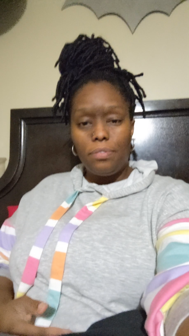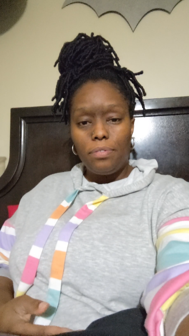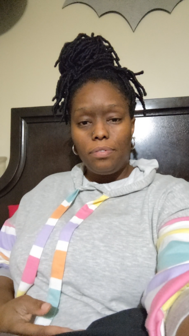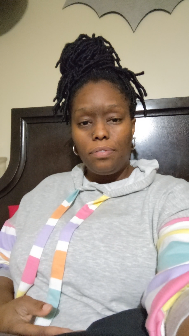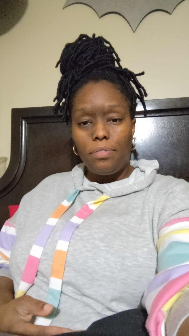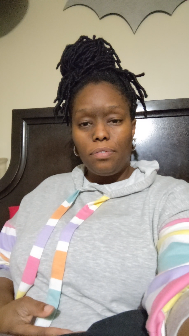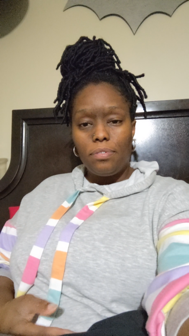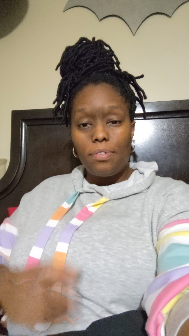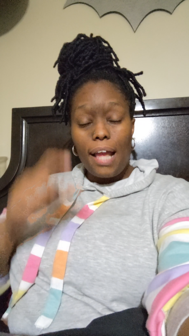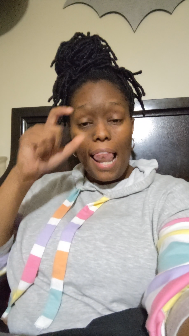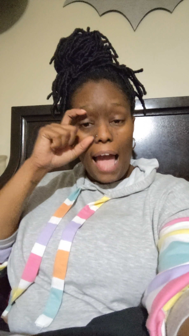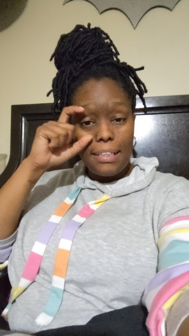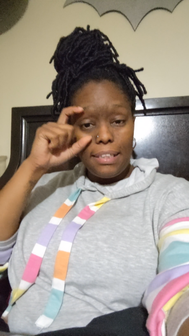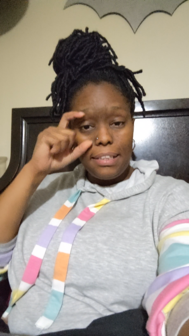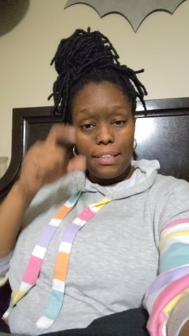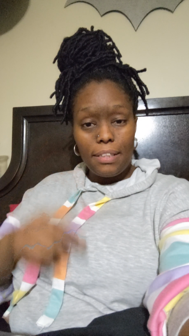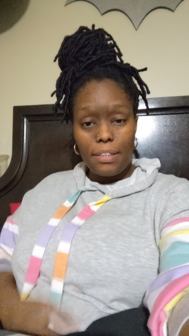glasses